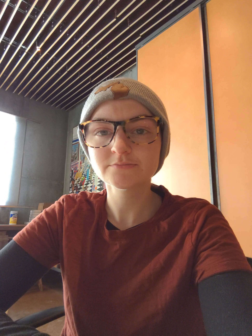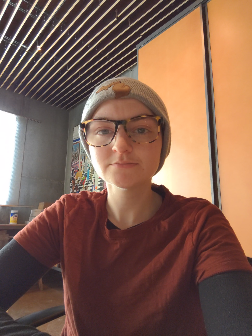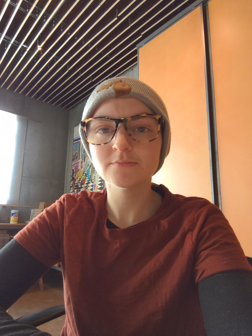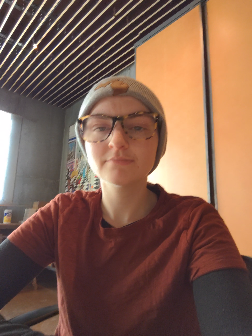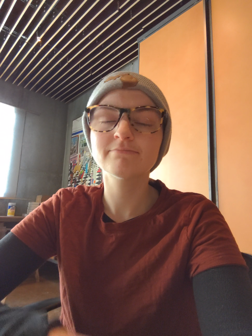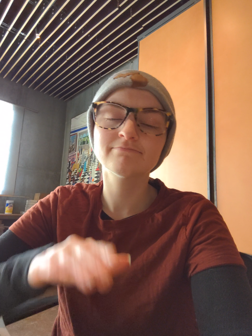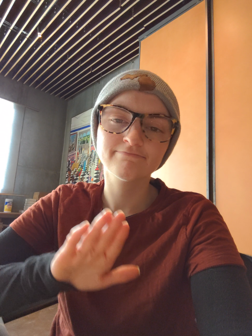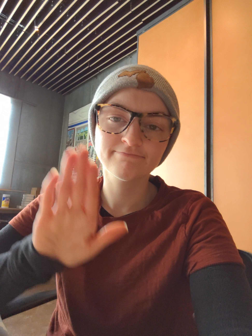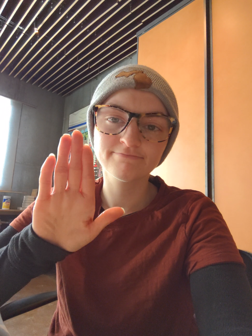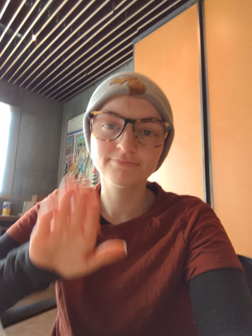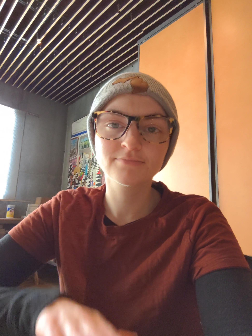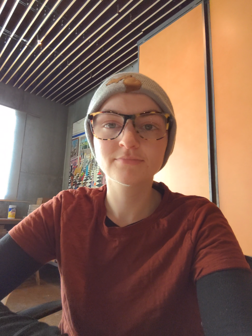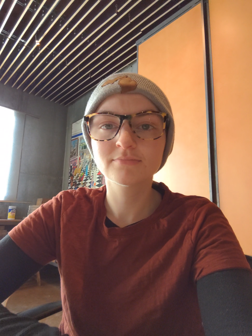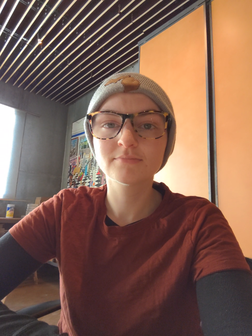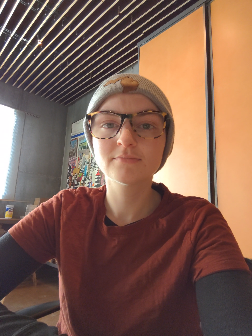mitten